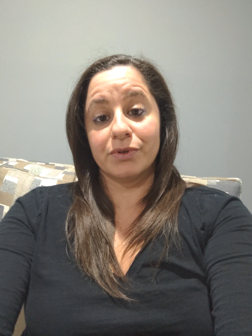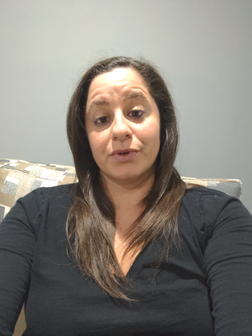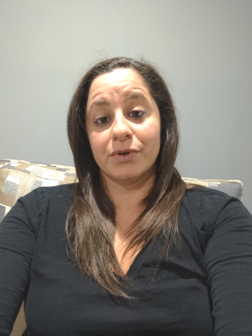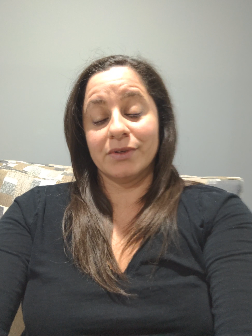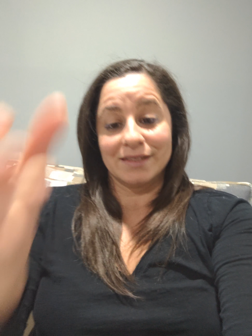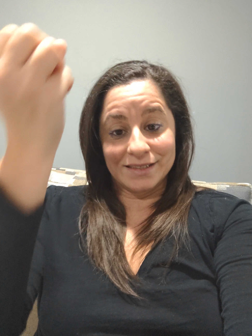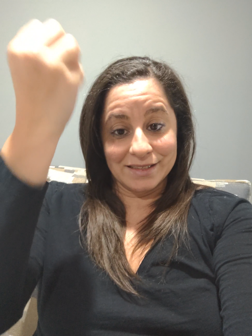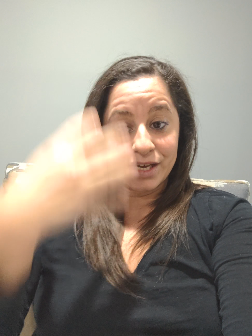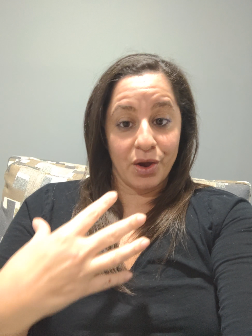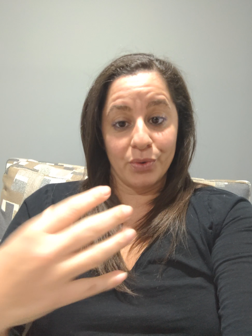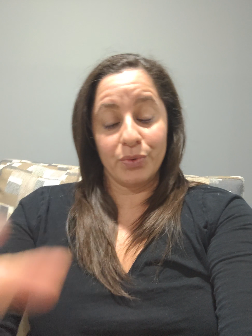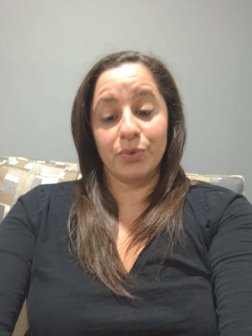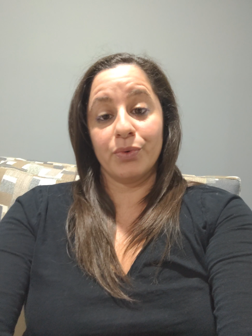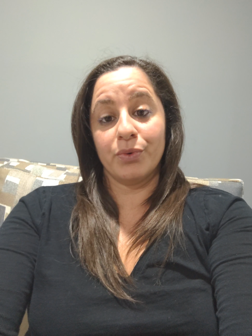shower